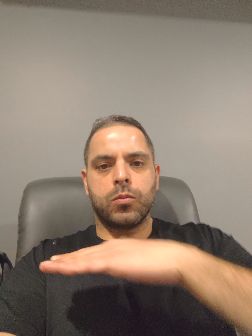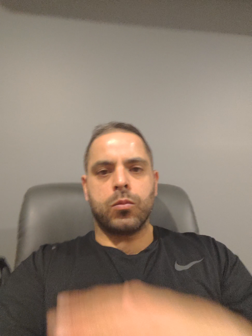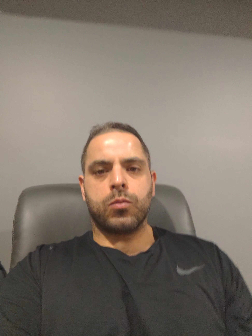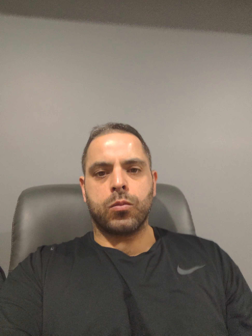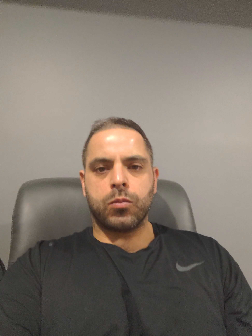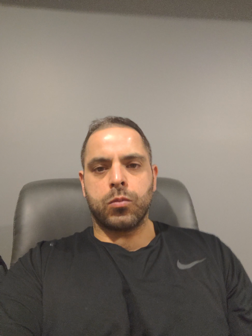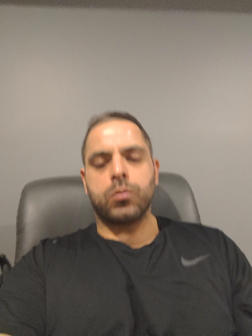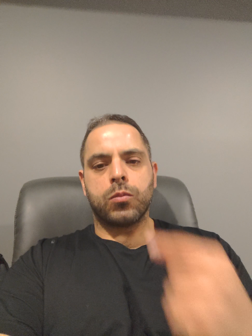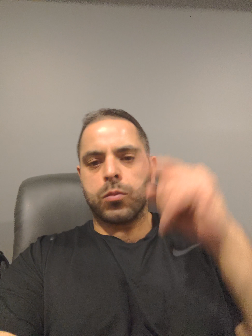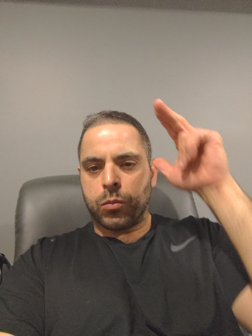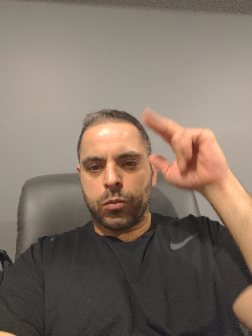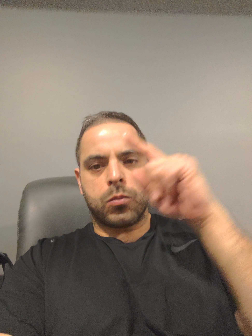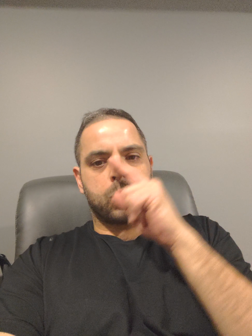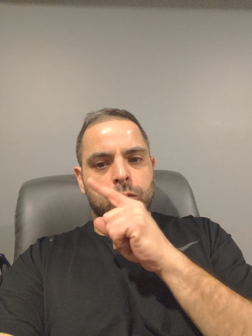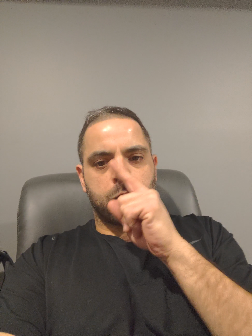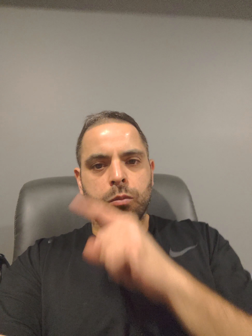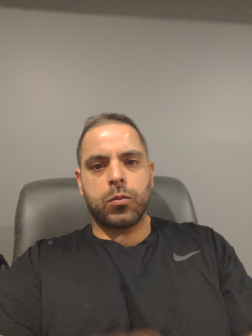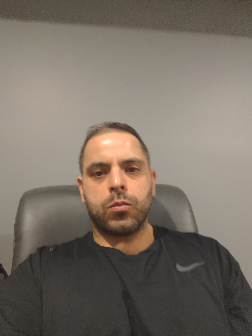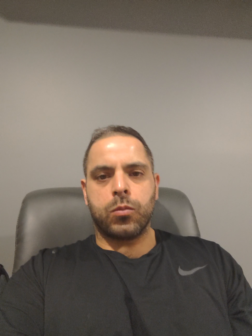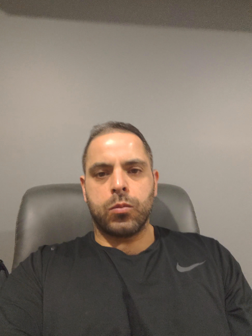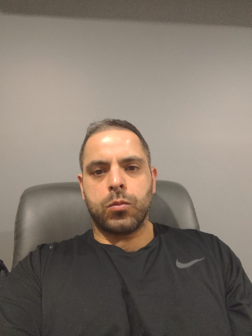mouse